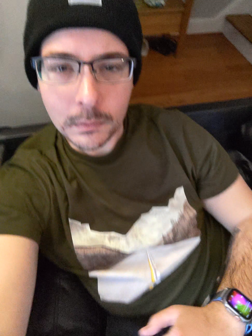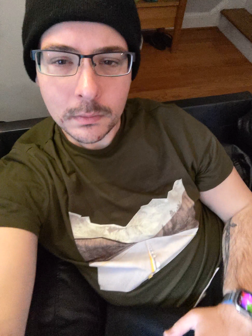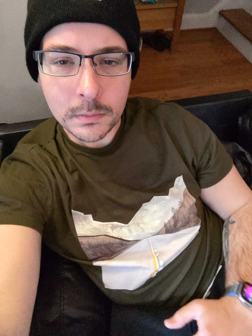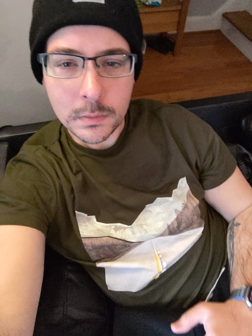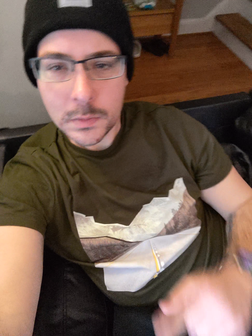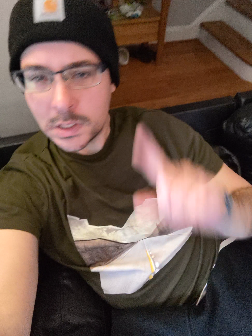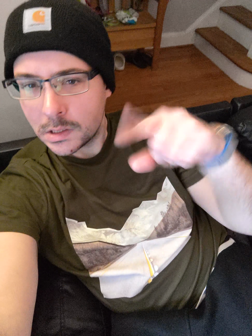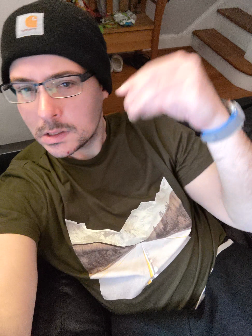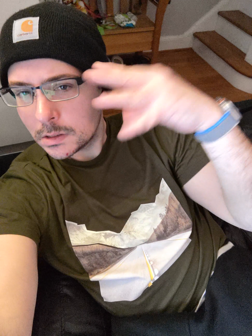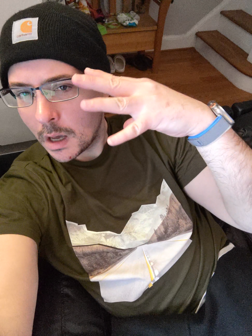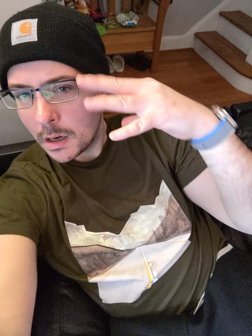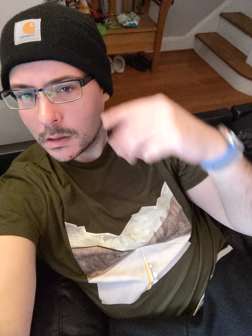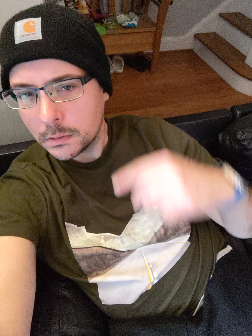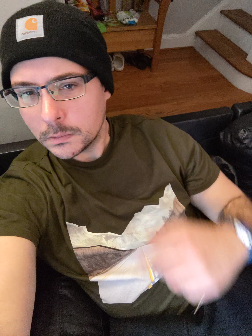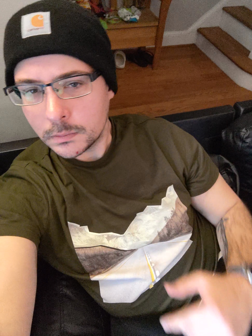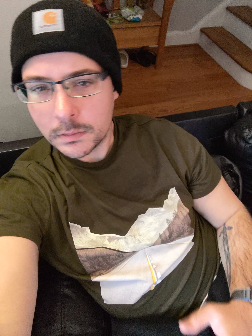sun